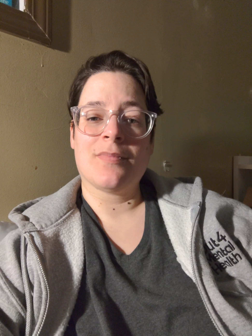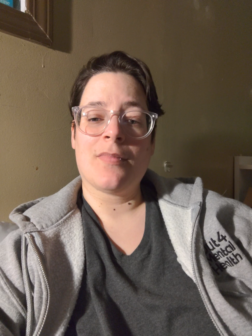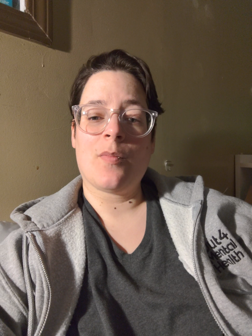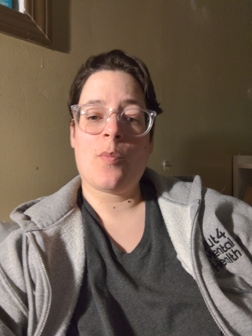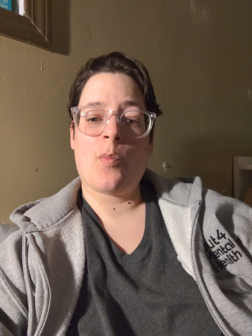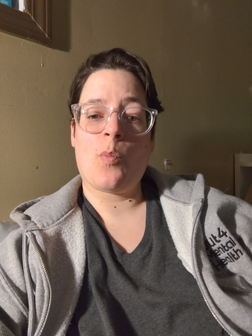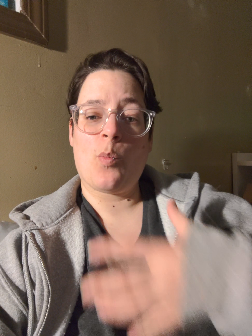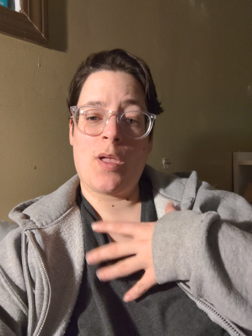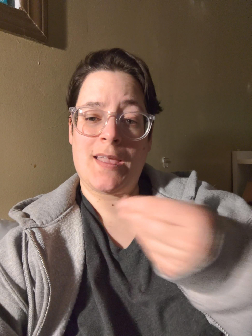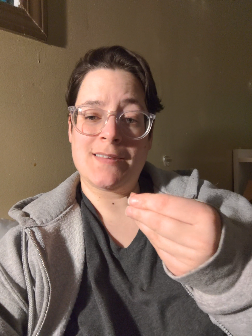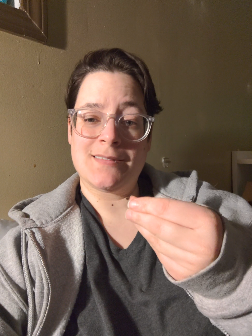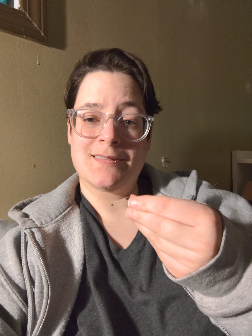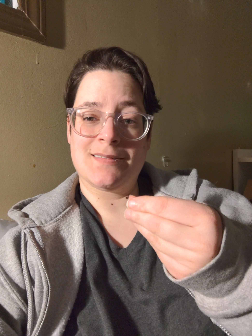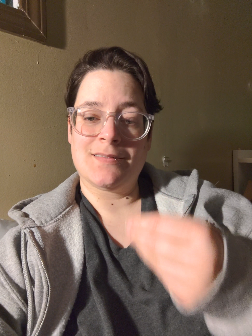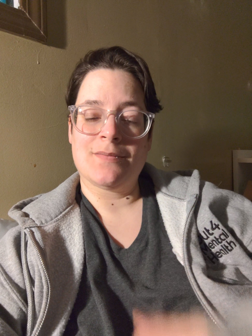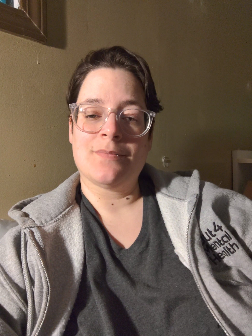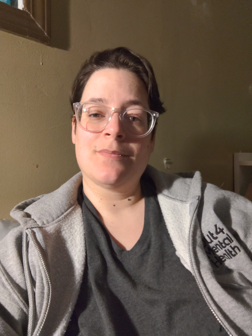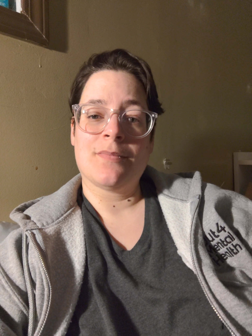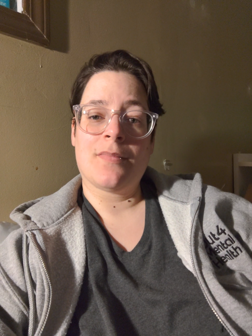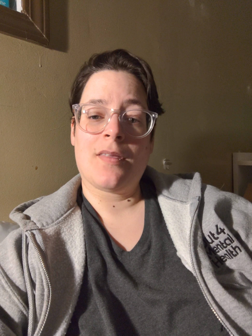white